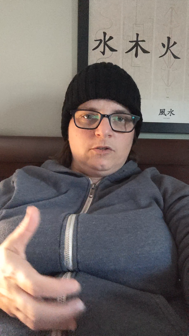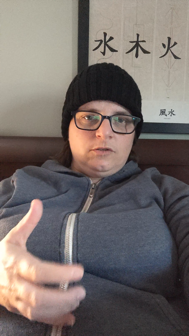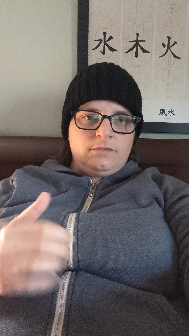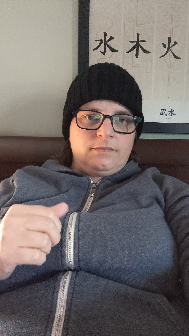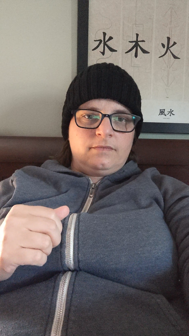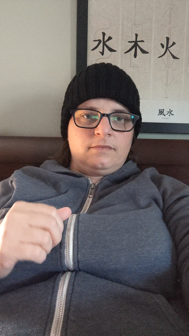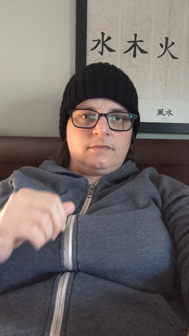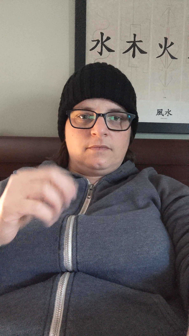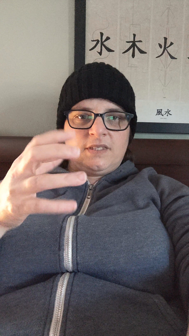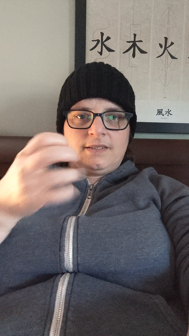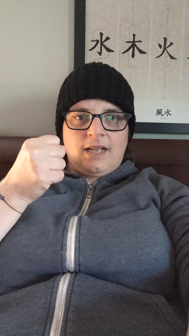get